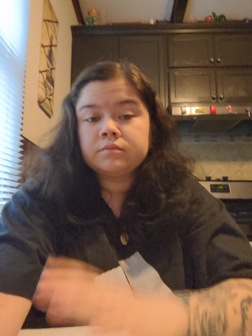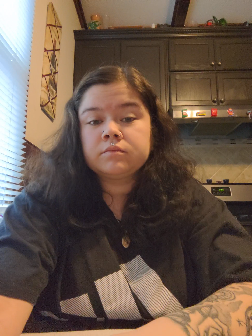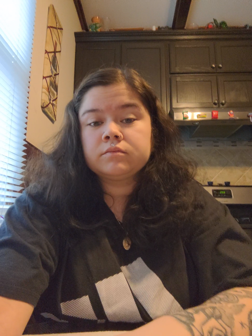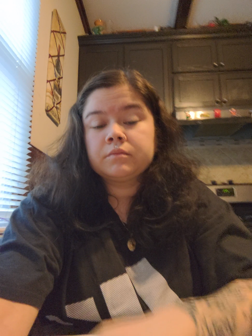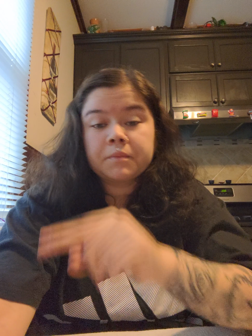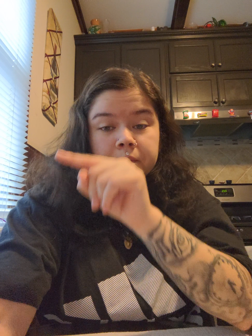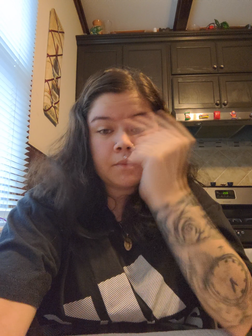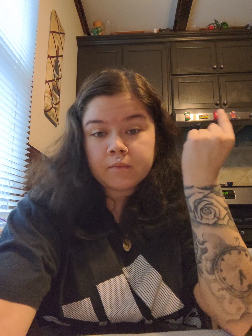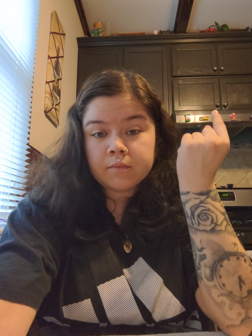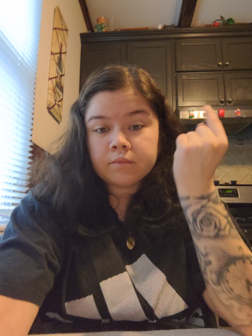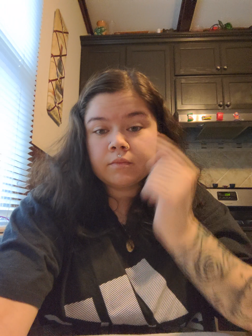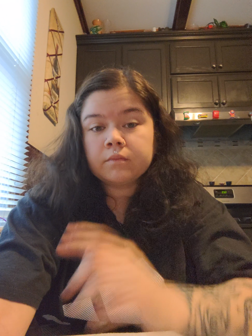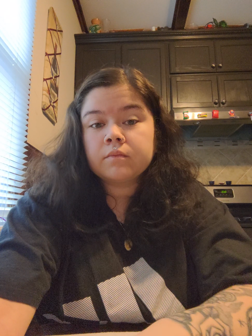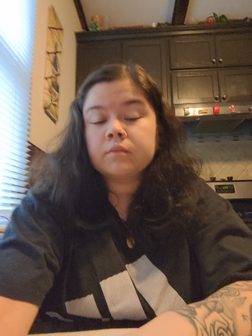black